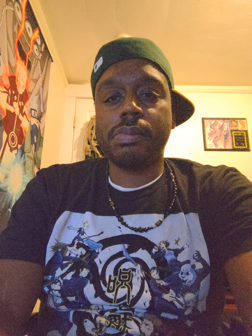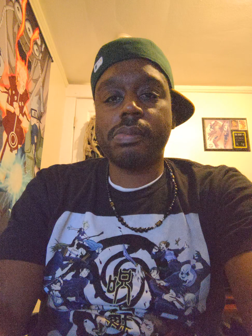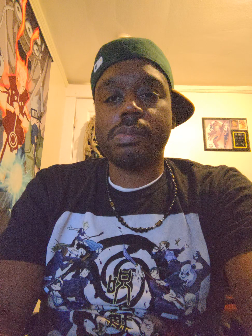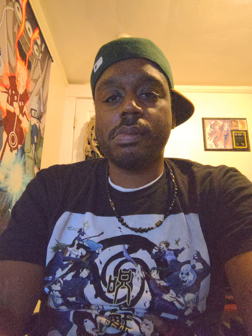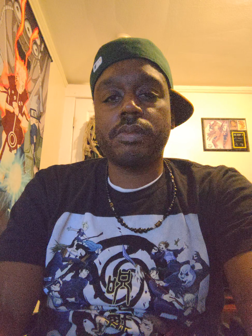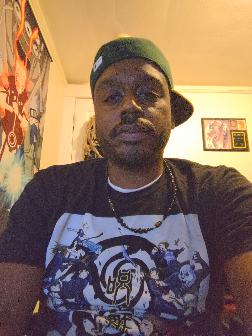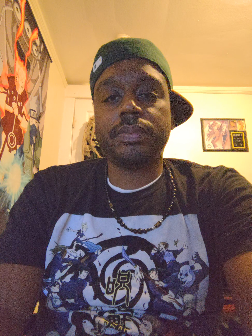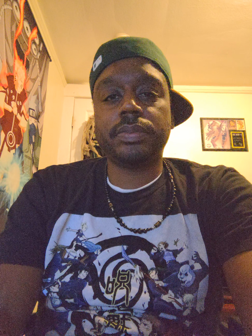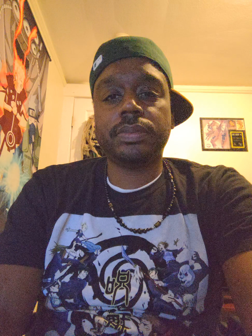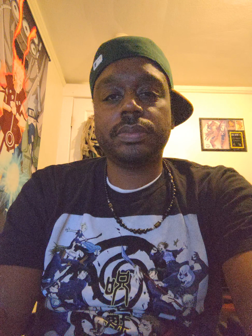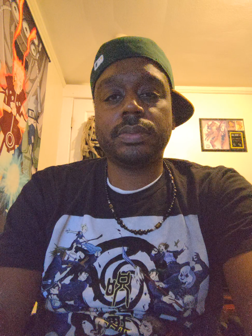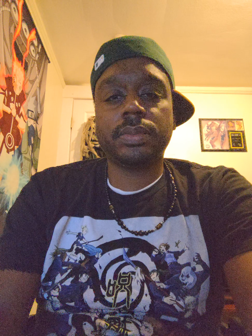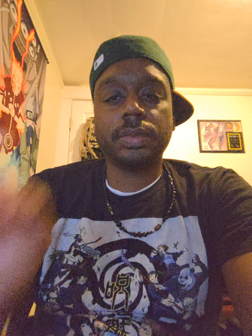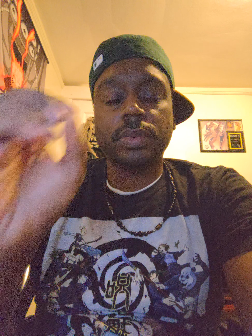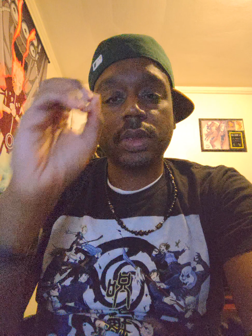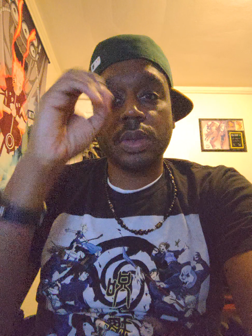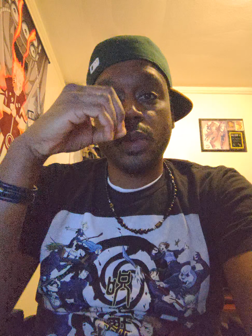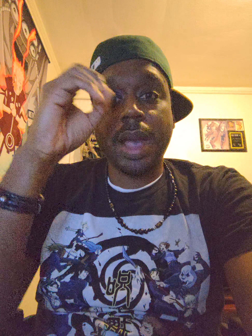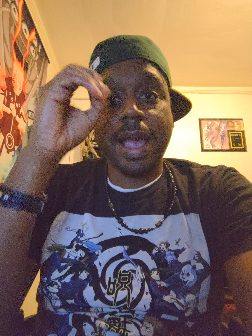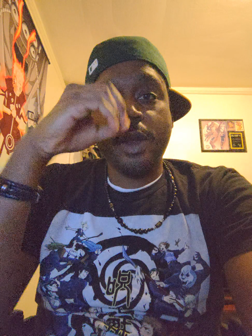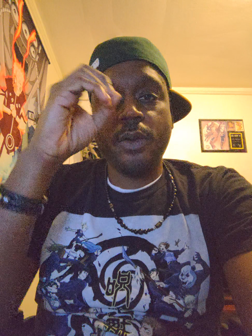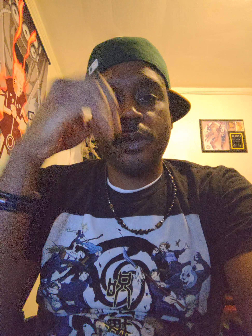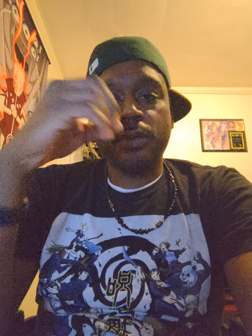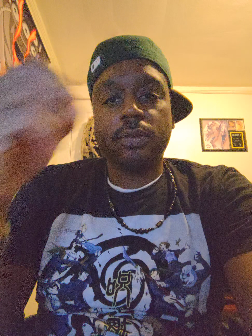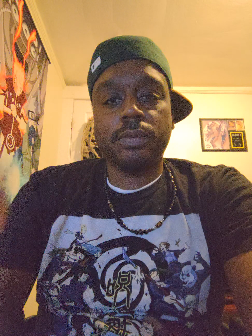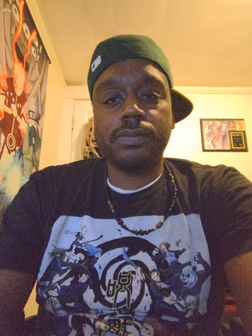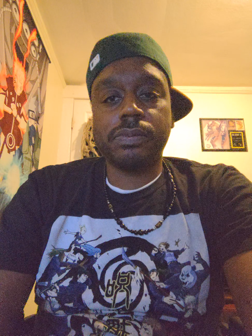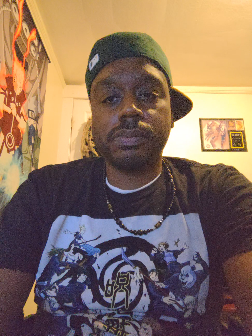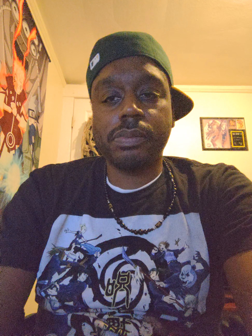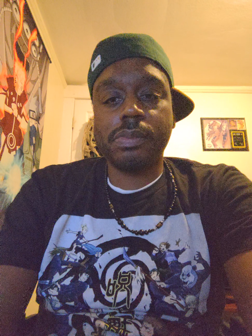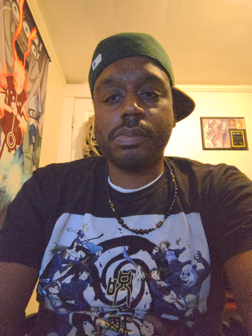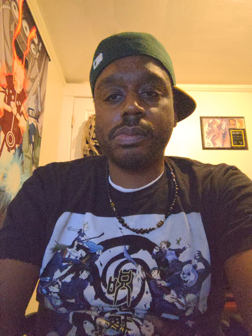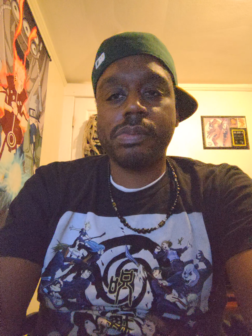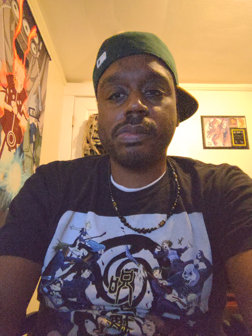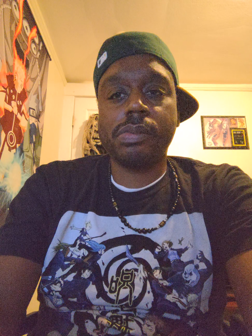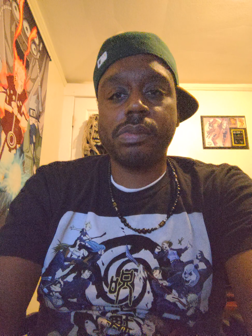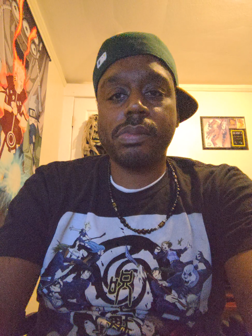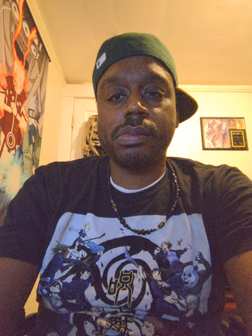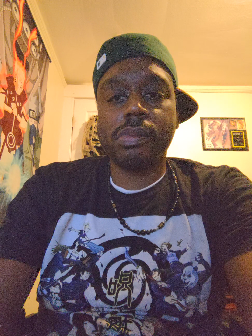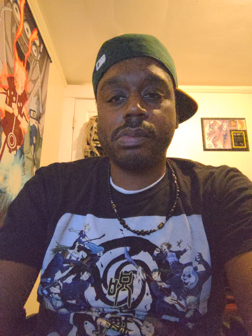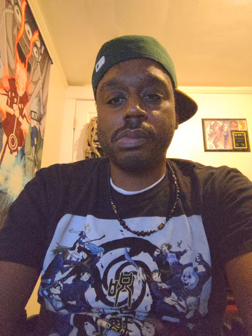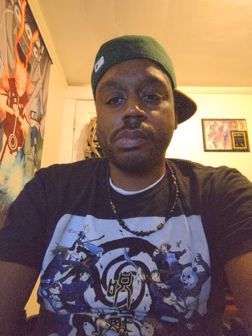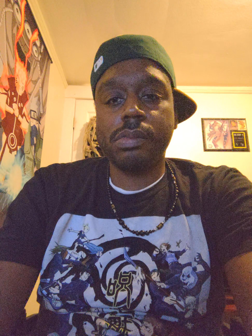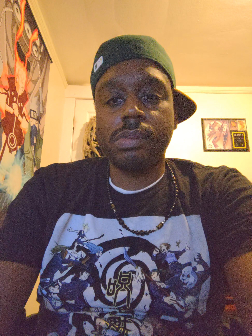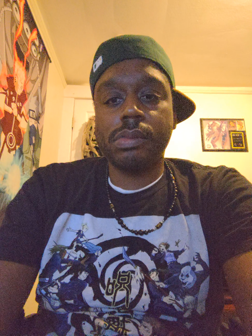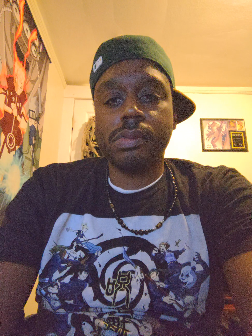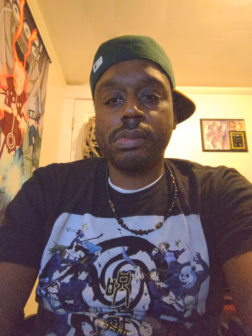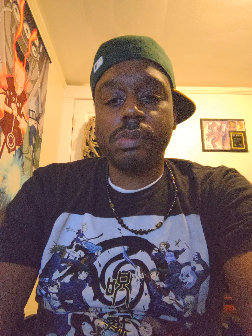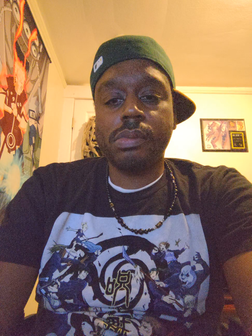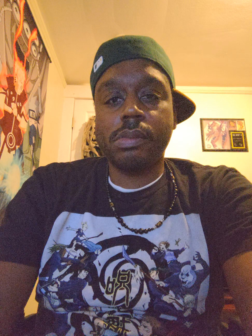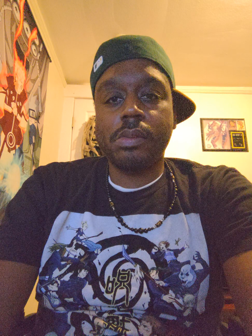owl